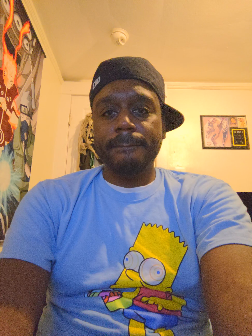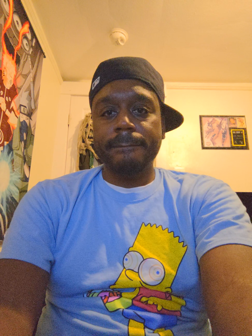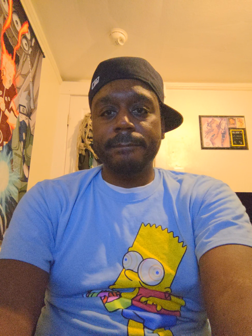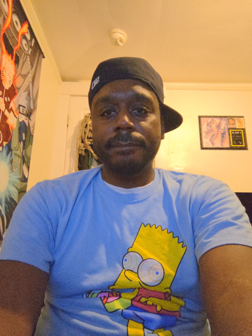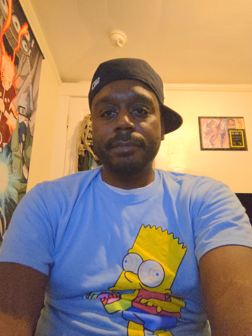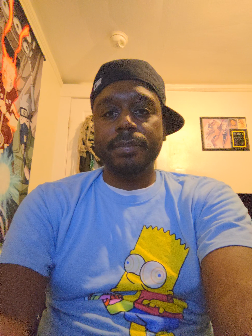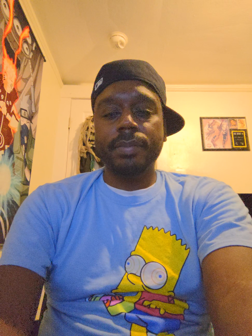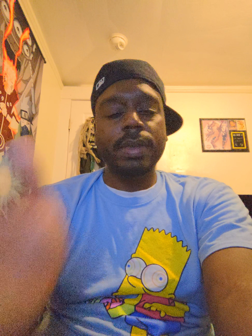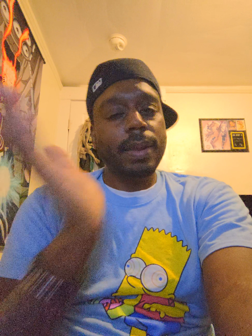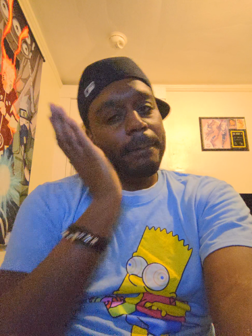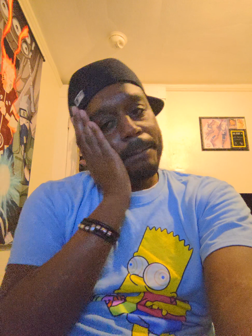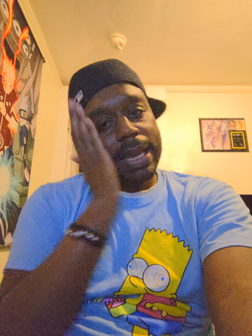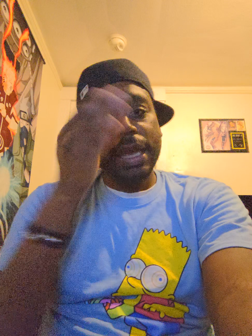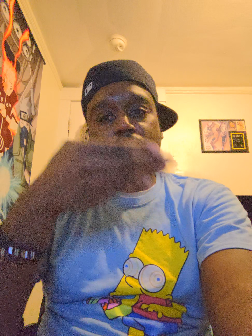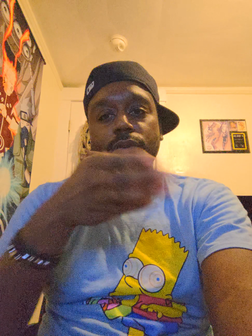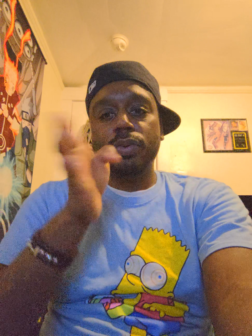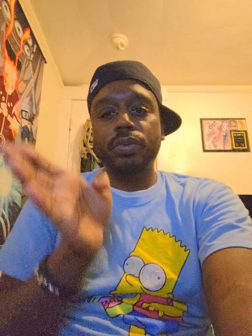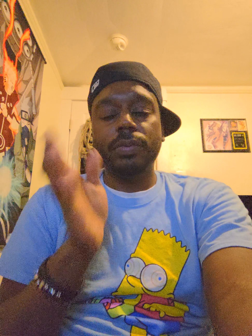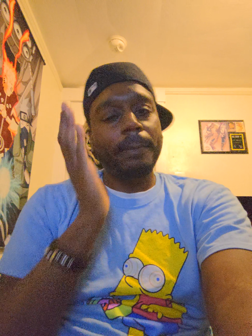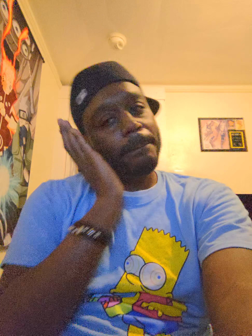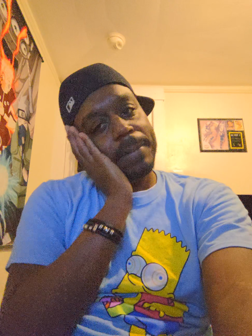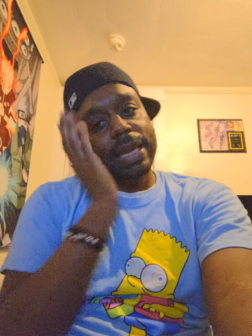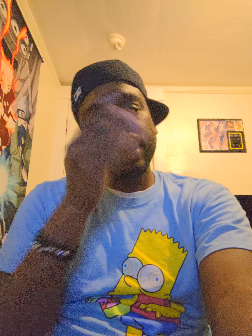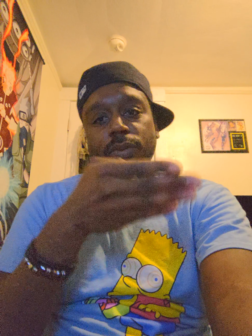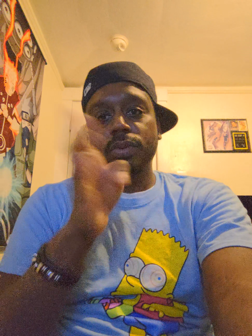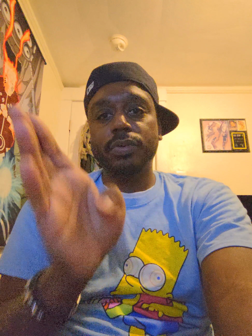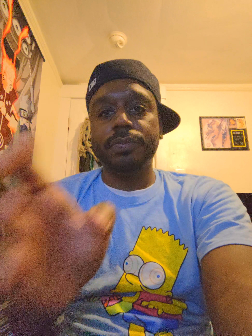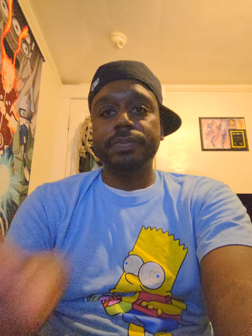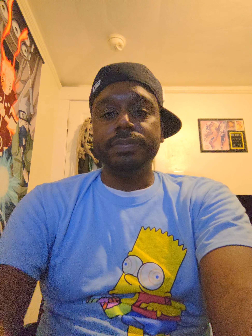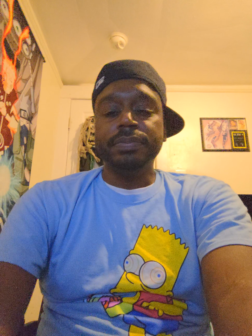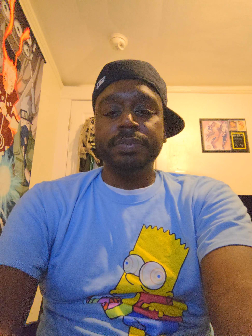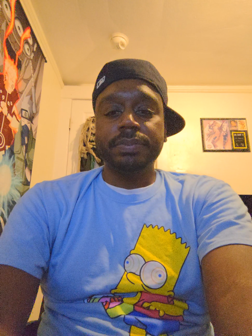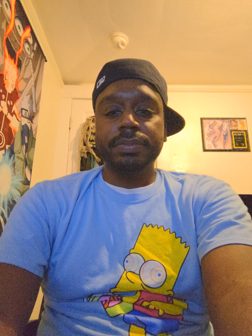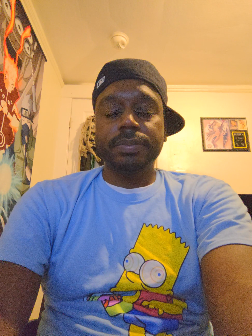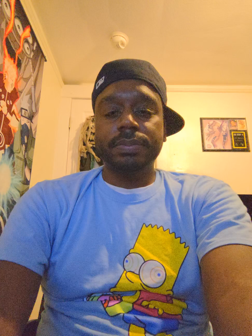bedroom